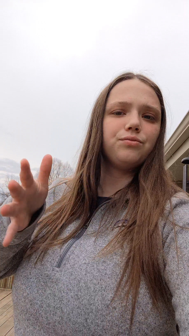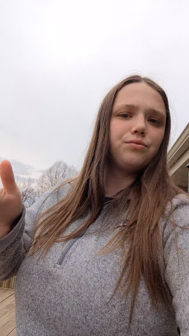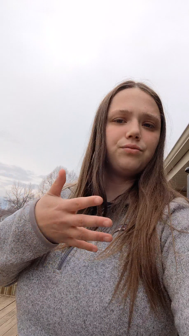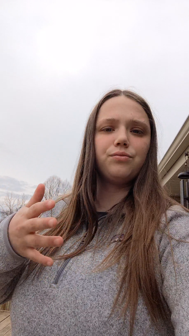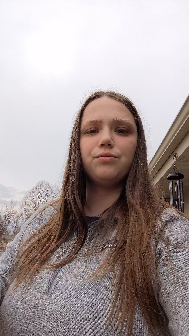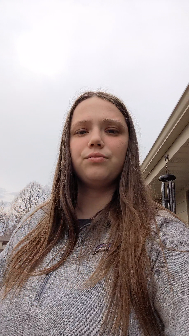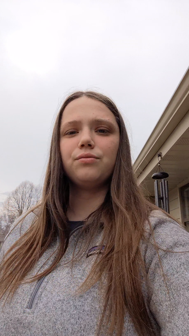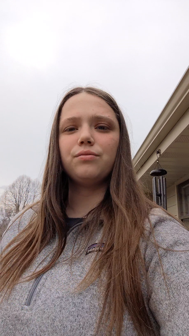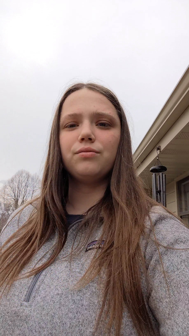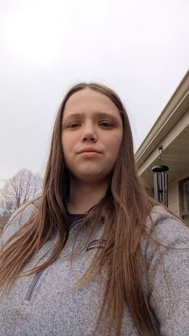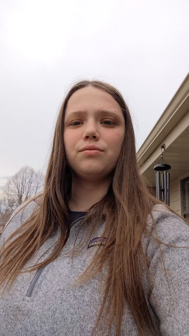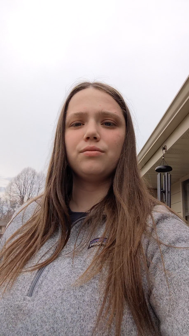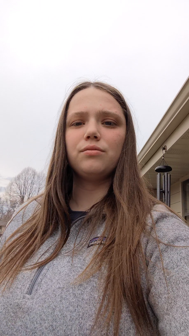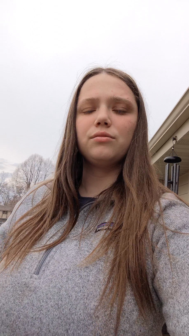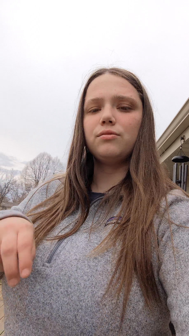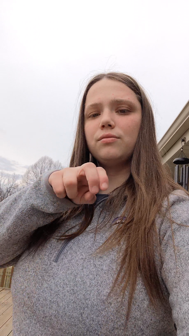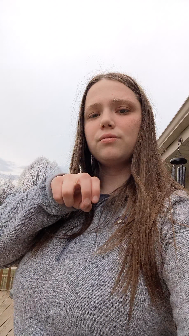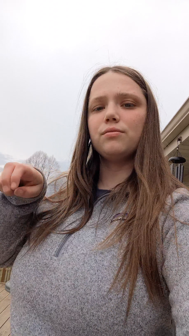couch